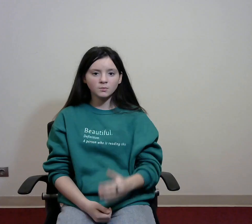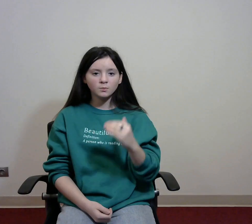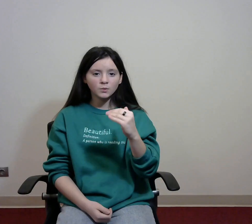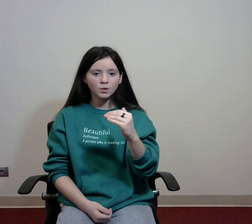siz